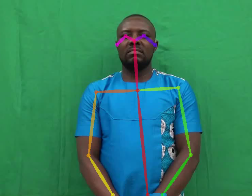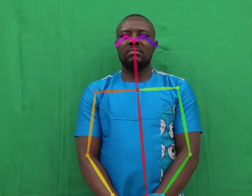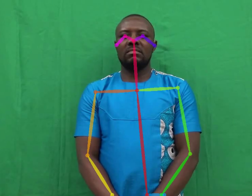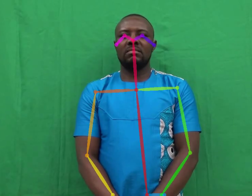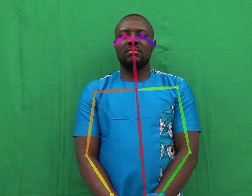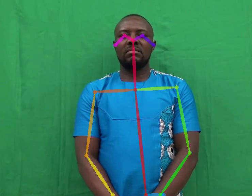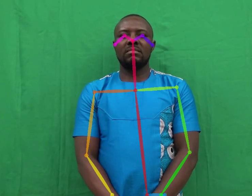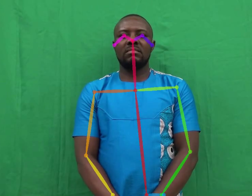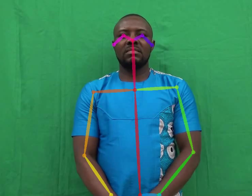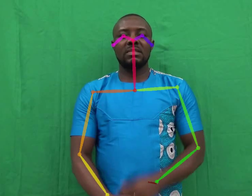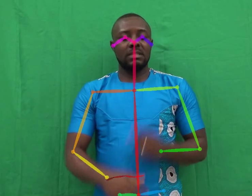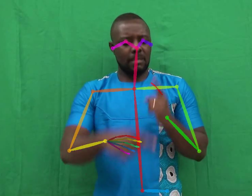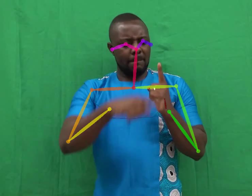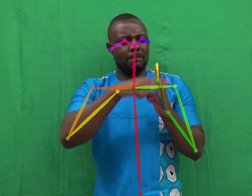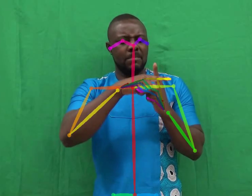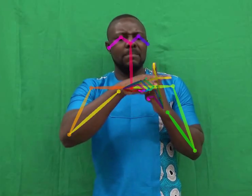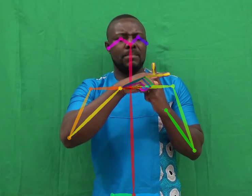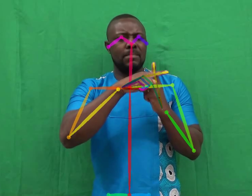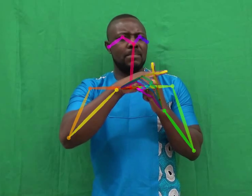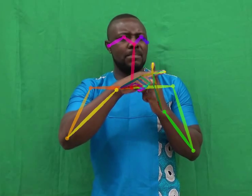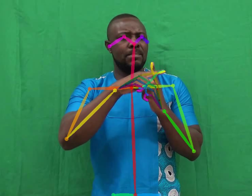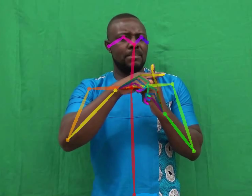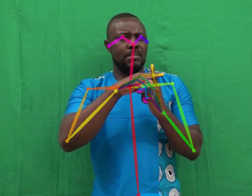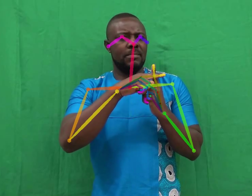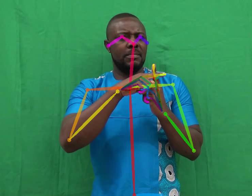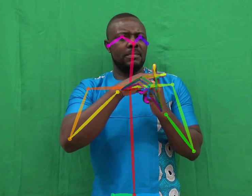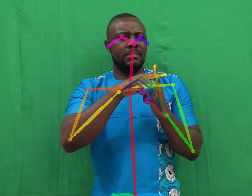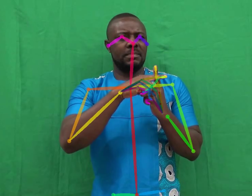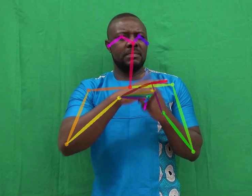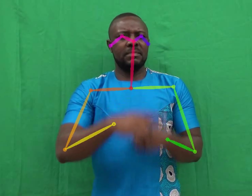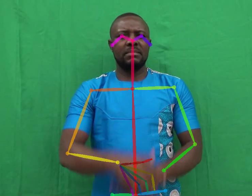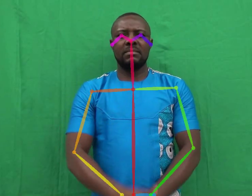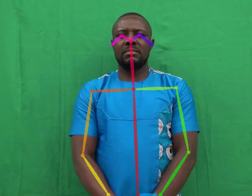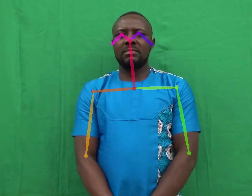positive